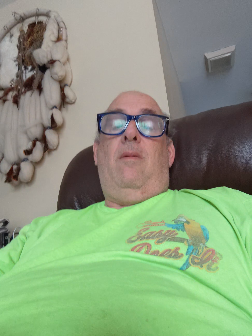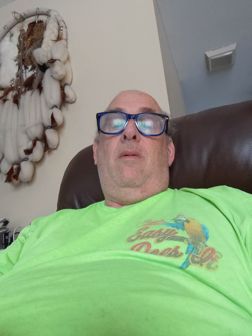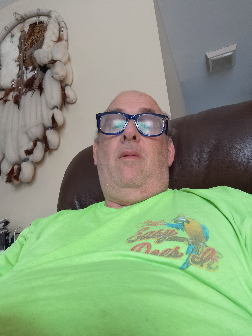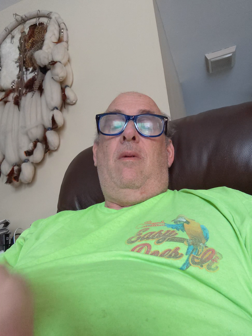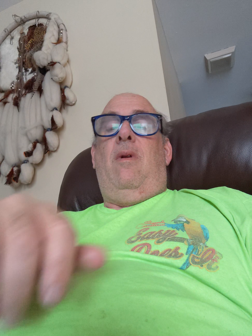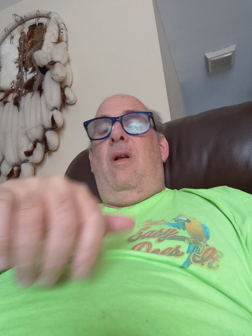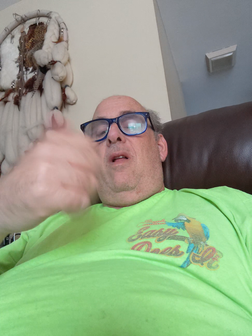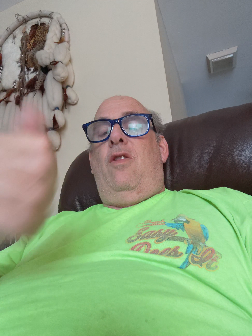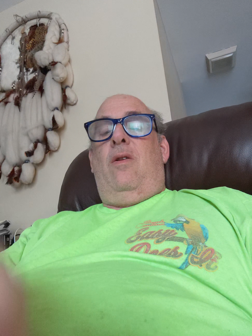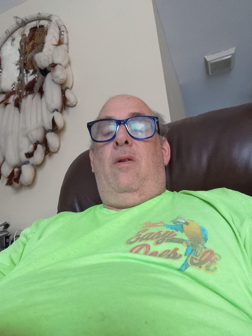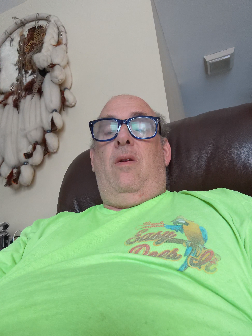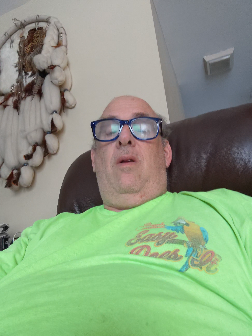another